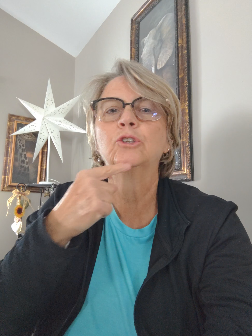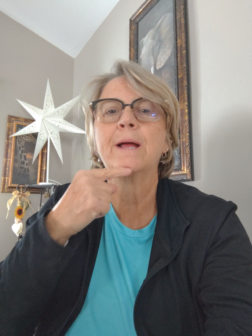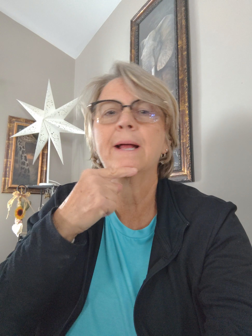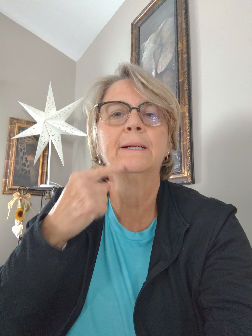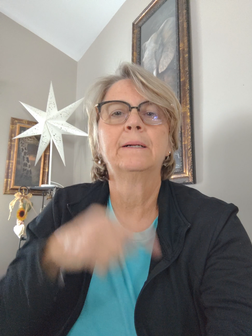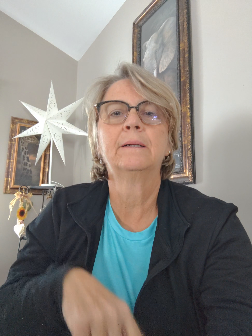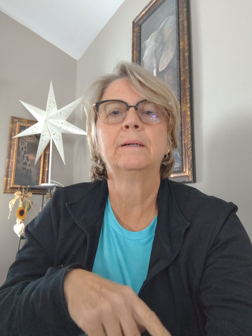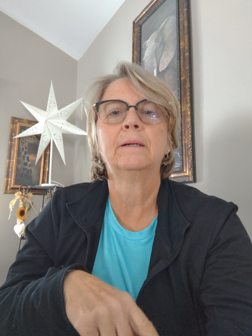chin